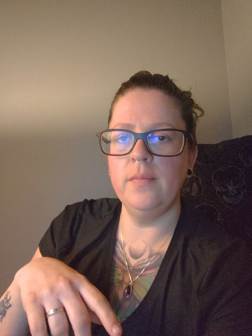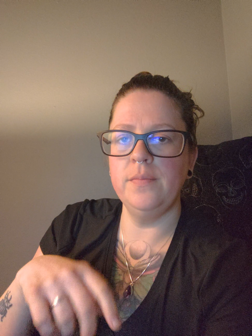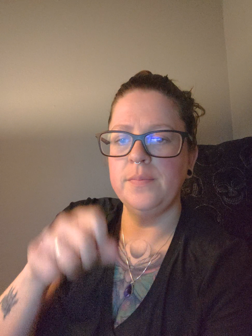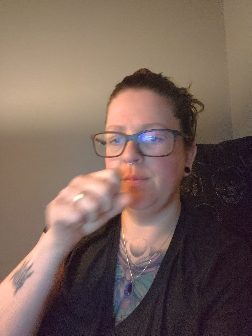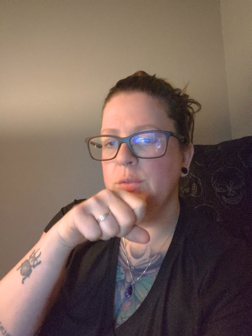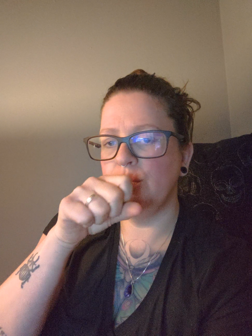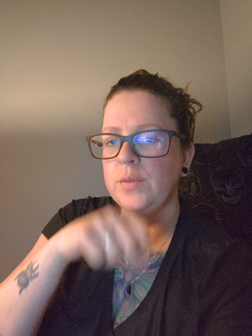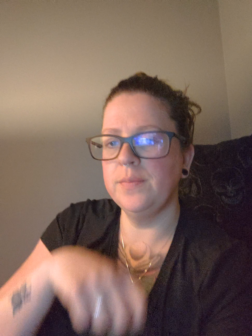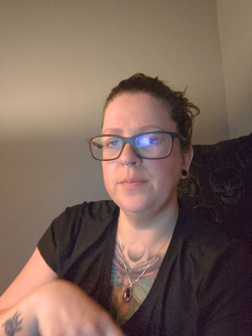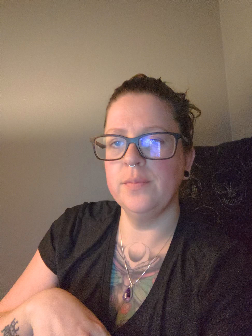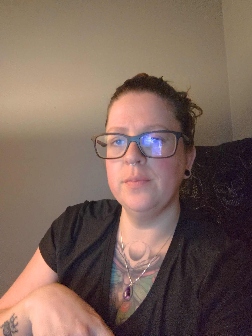ice cream